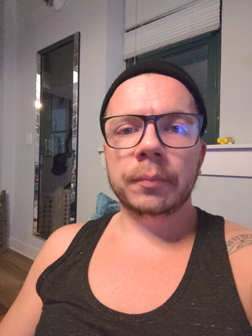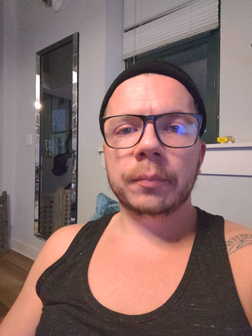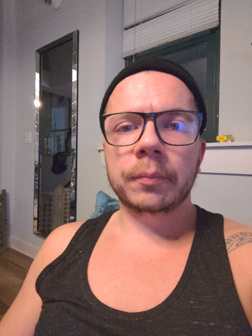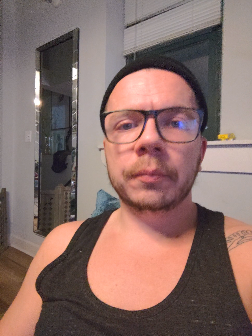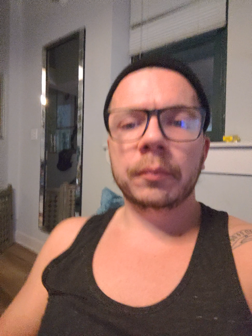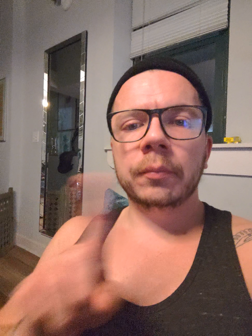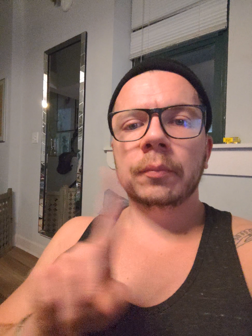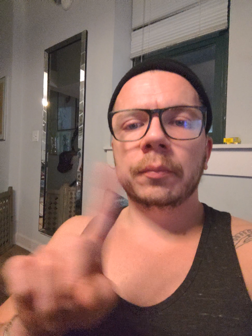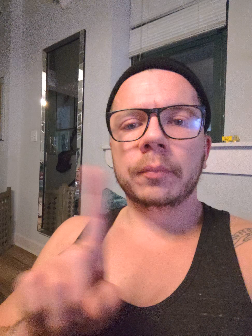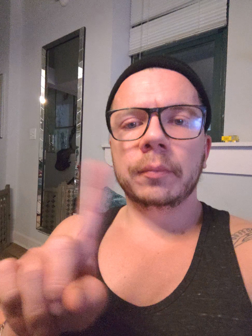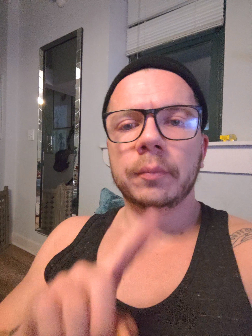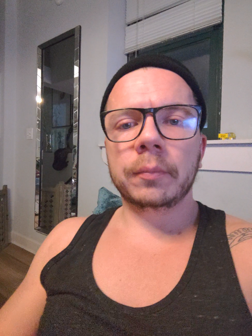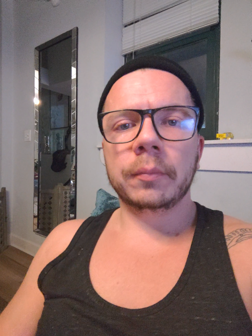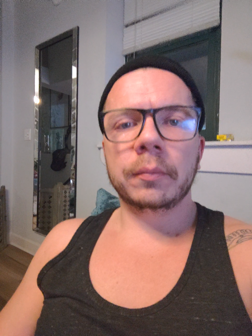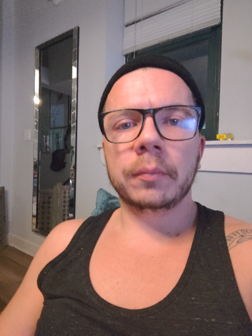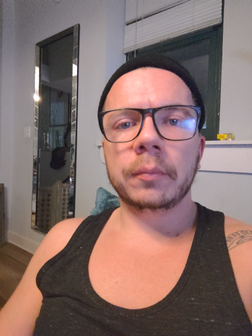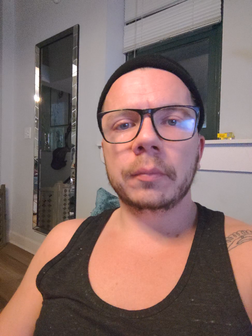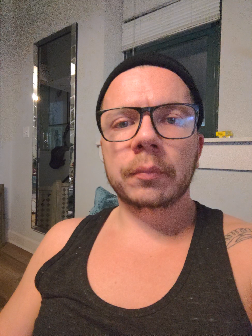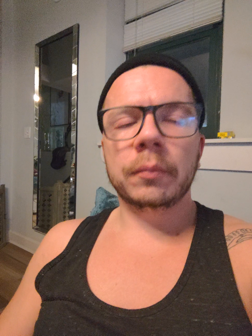where